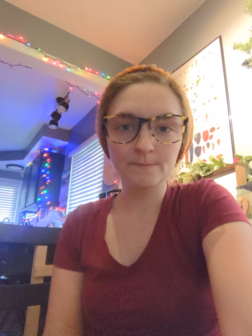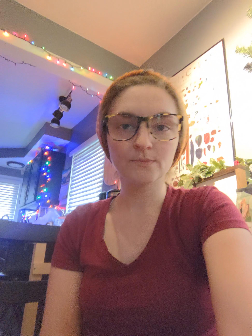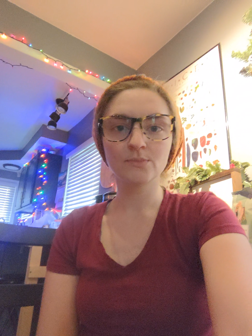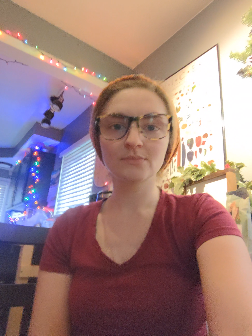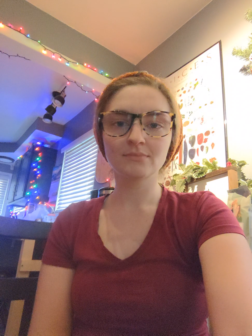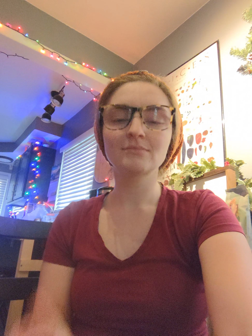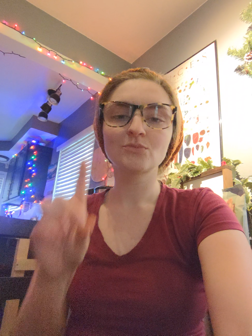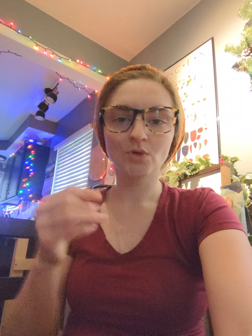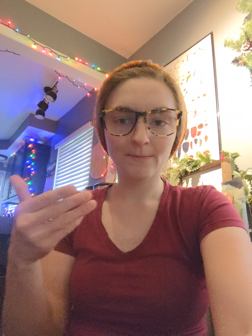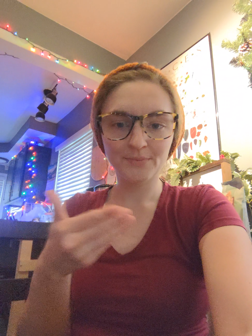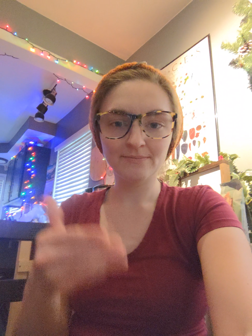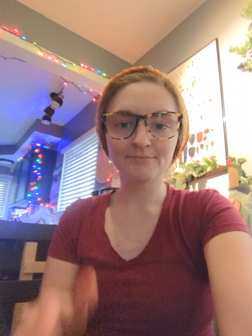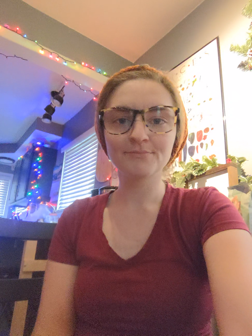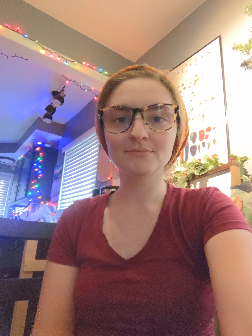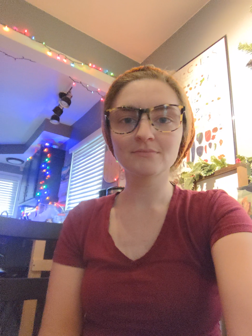puppy